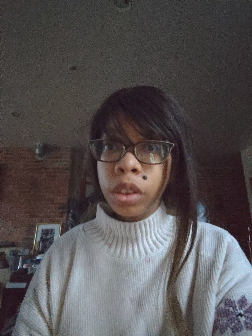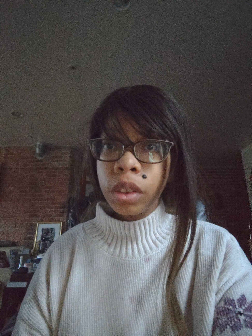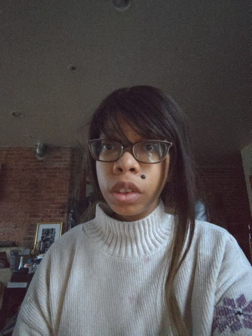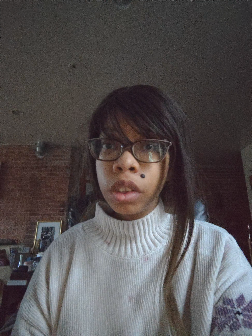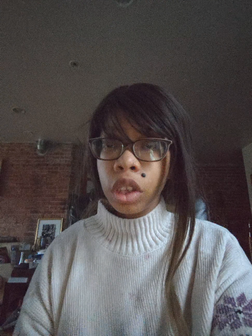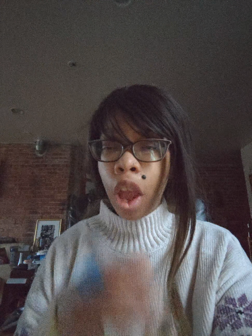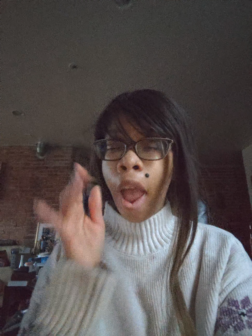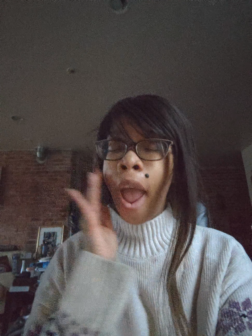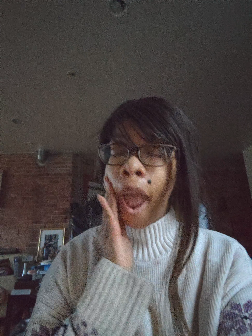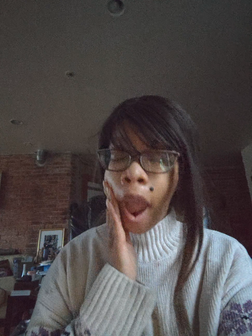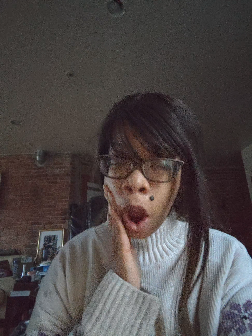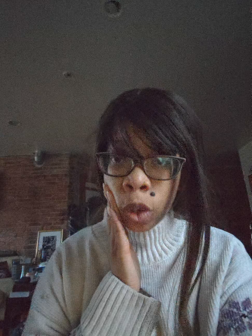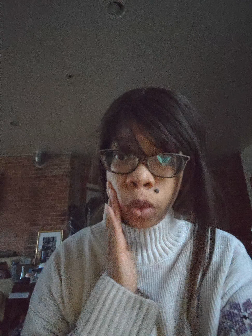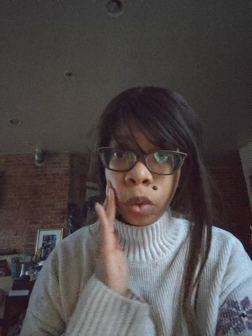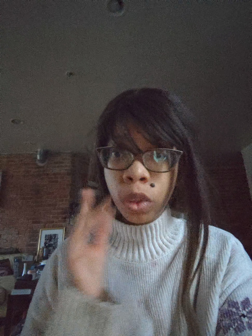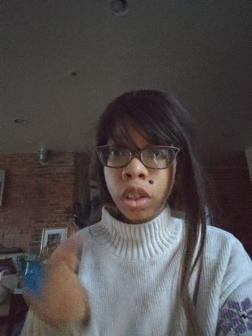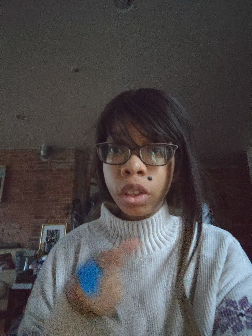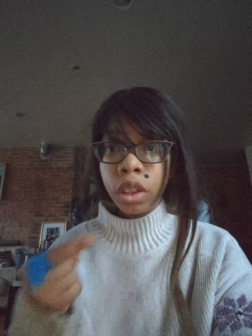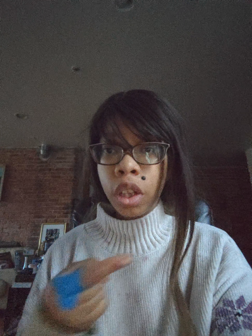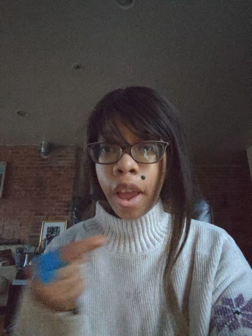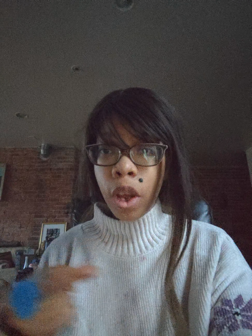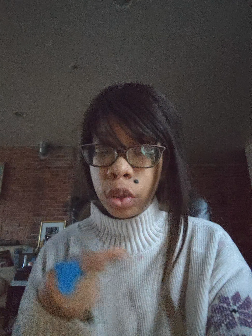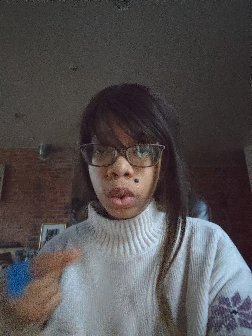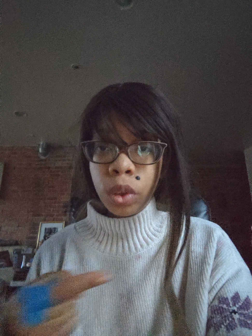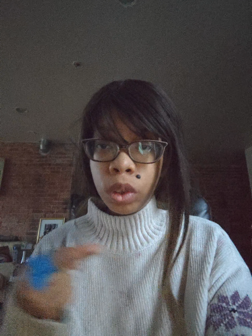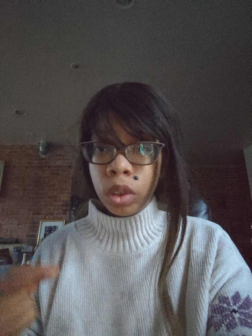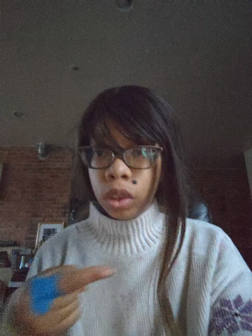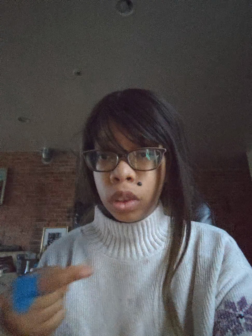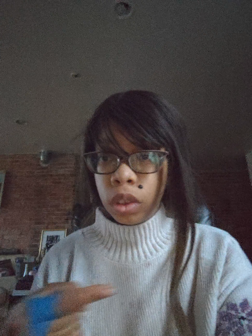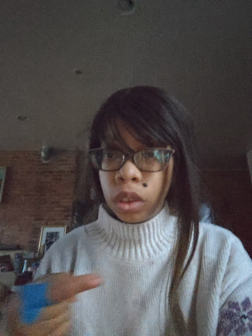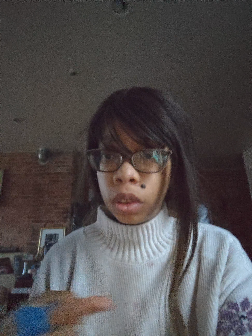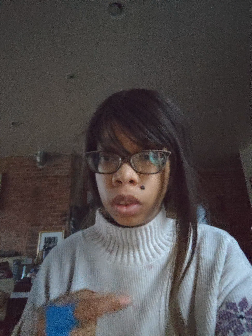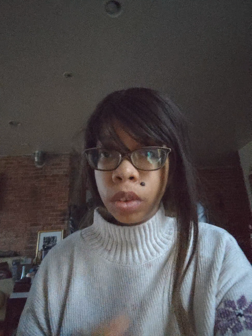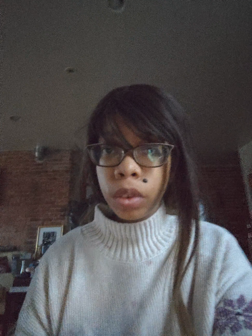owie